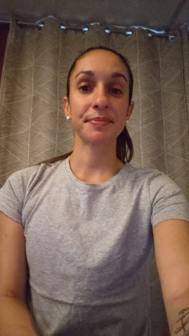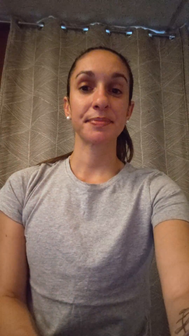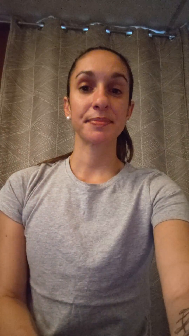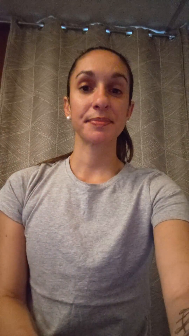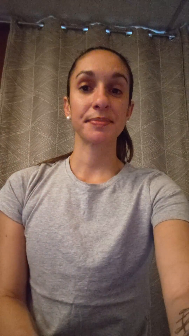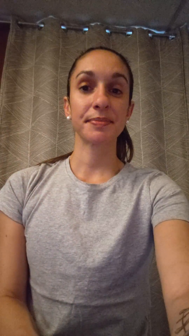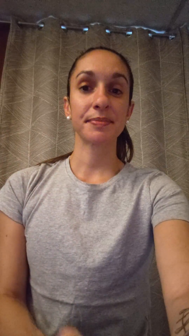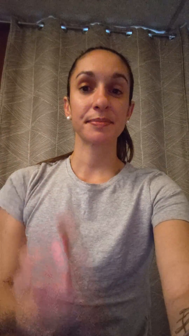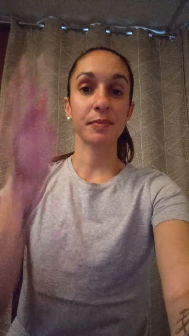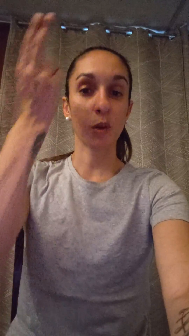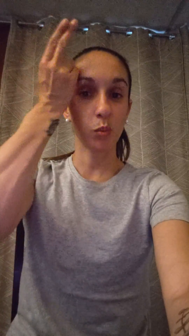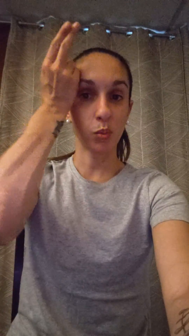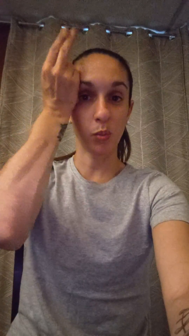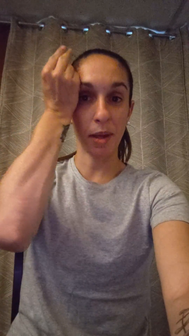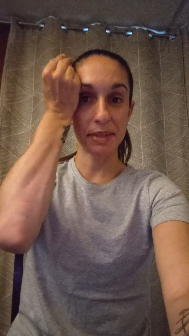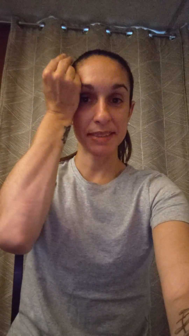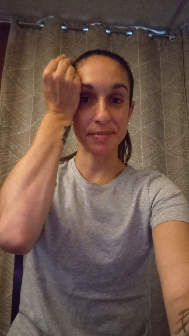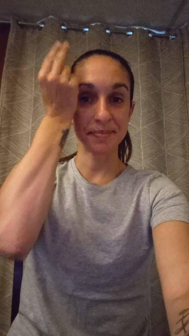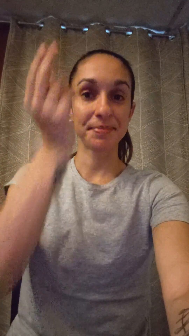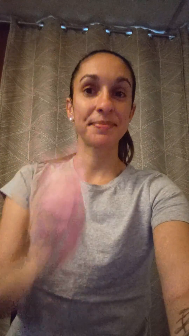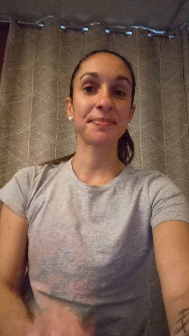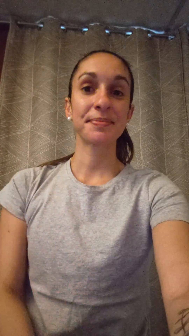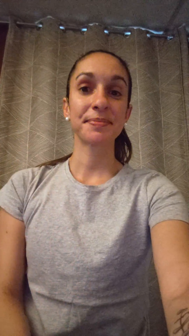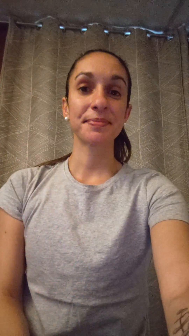rabbit